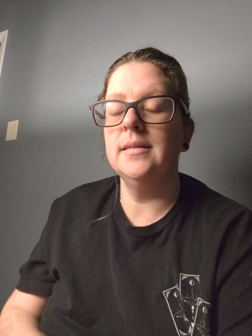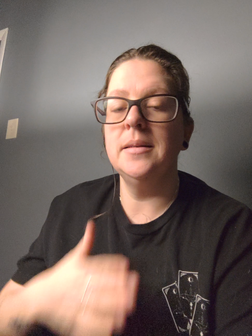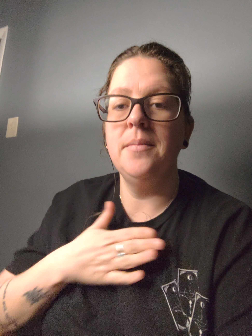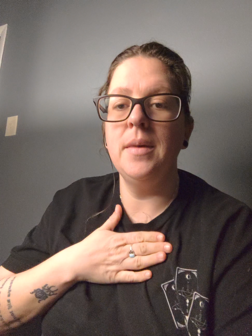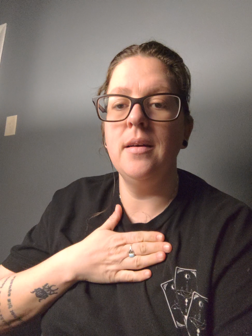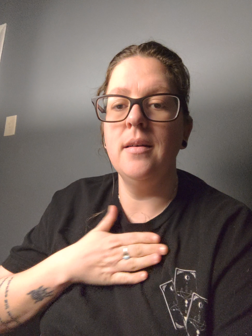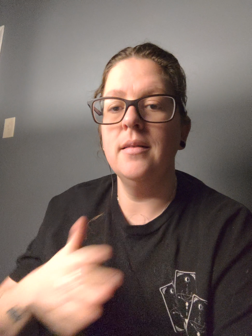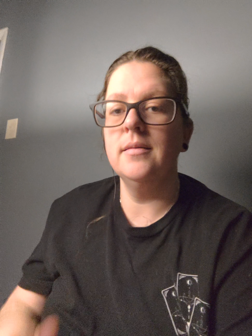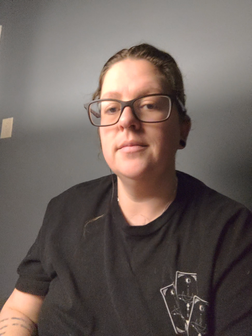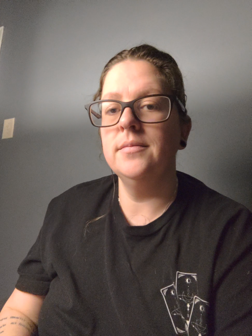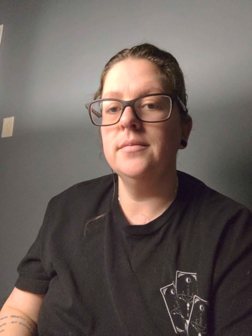my